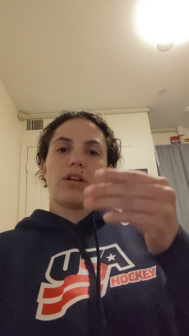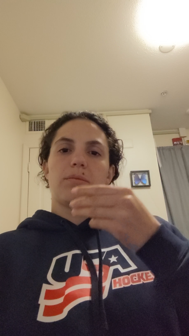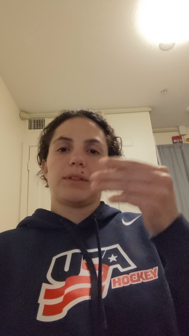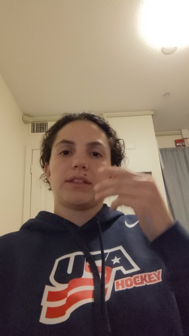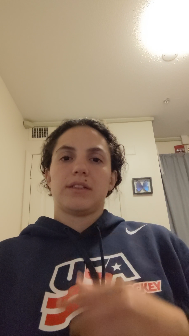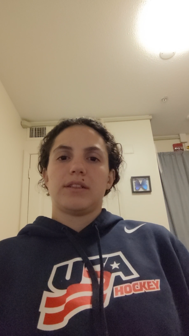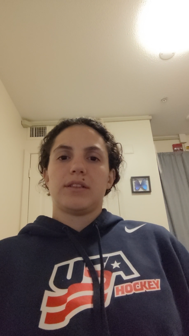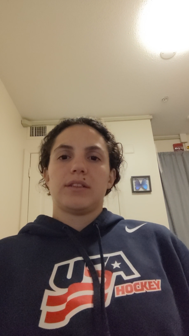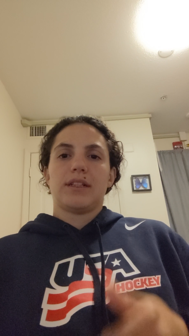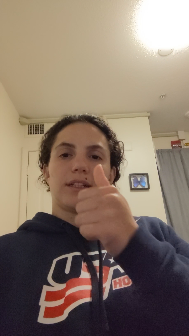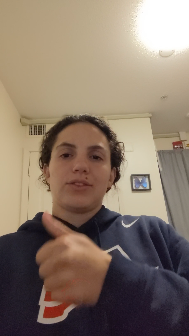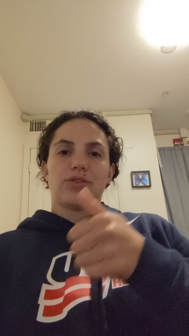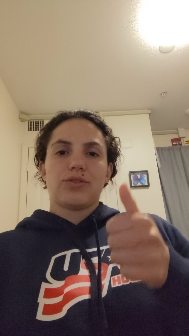each